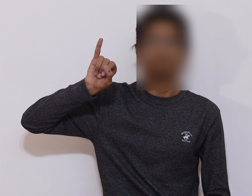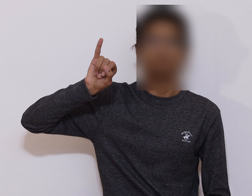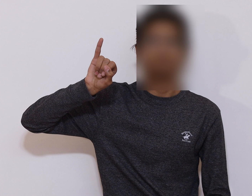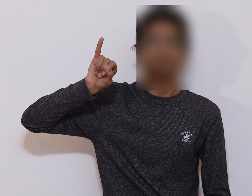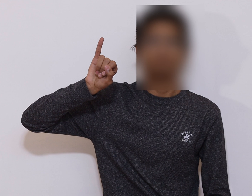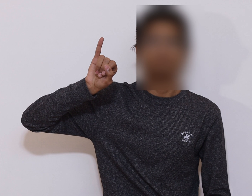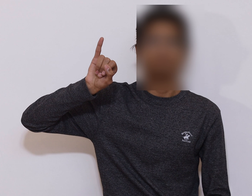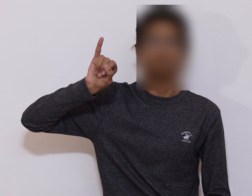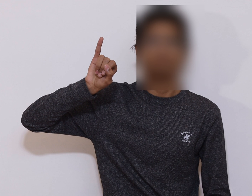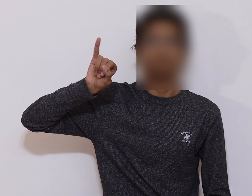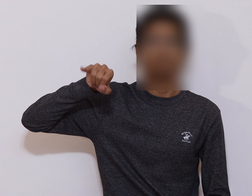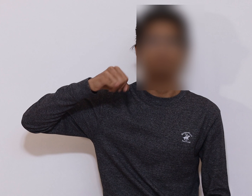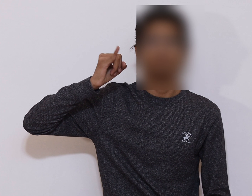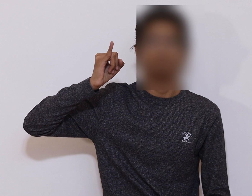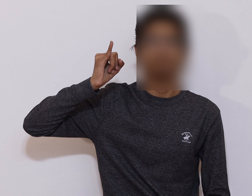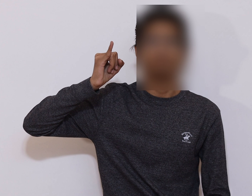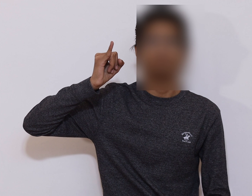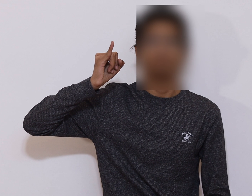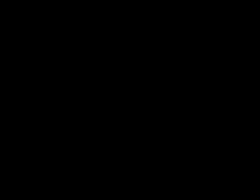ج